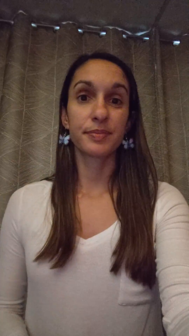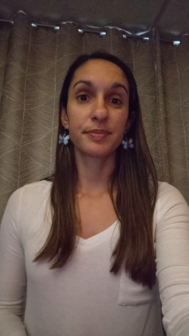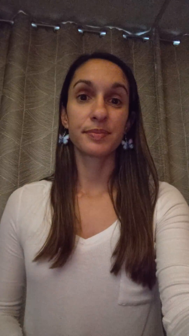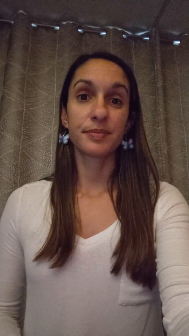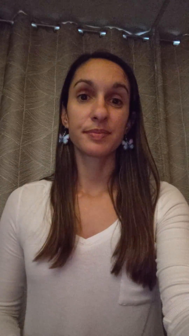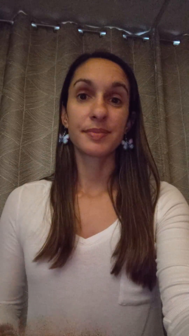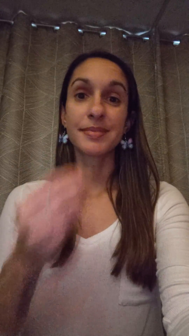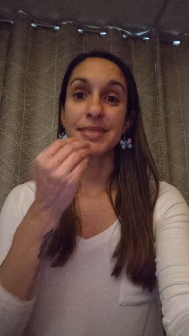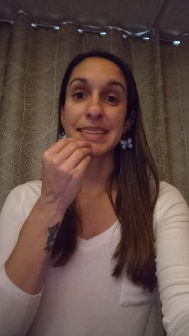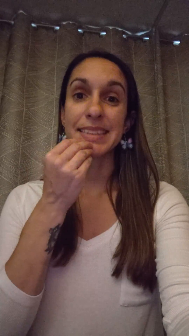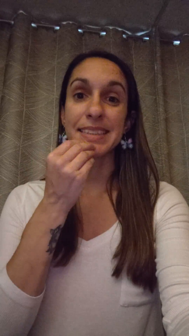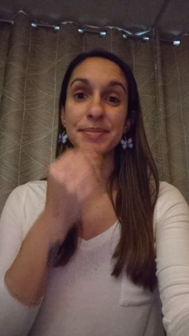eat